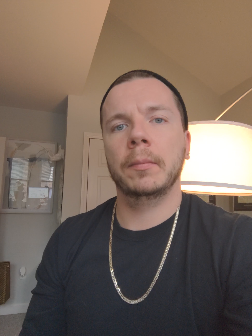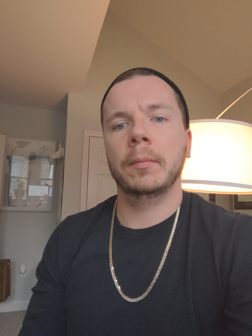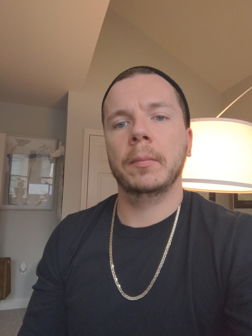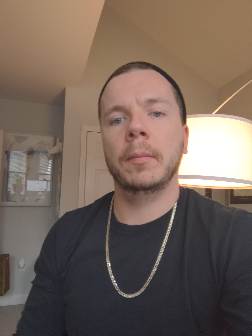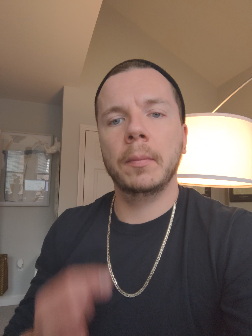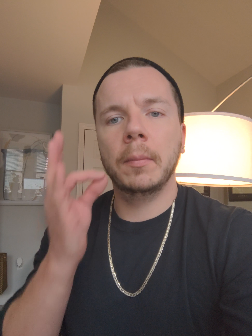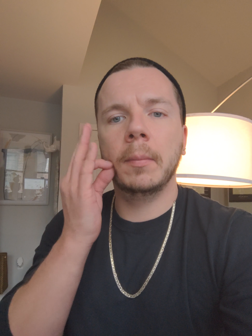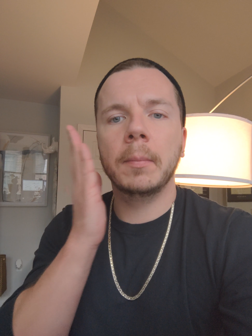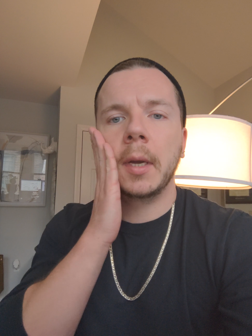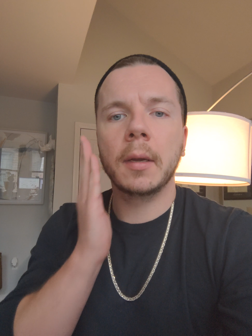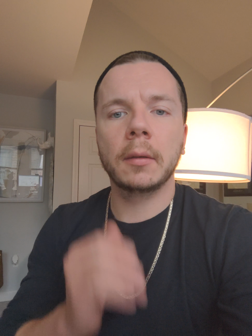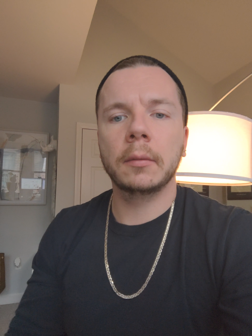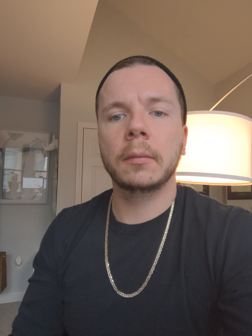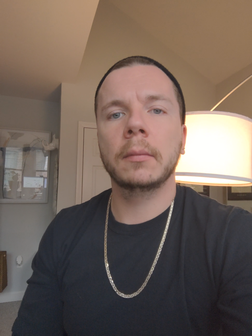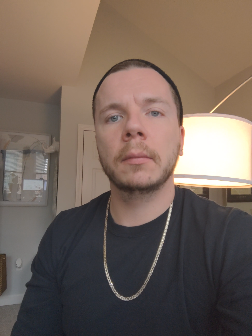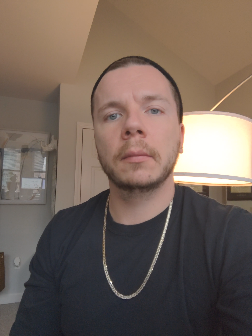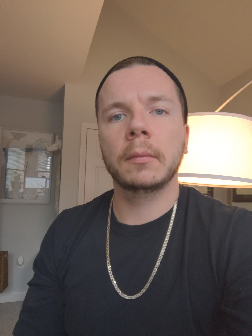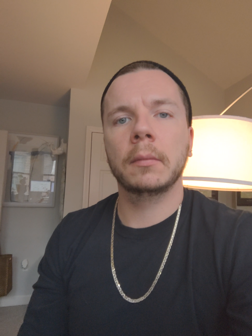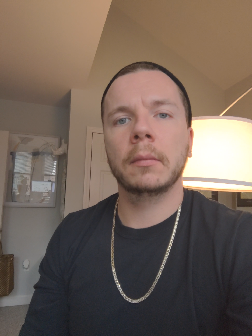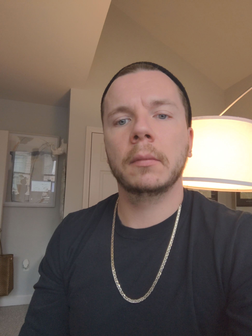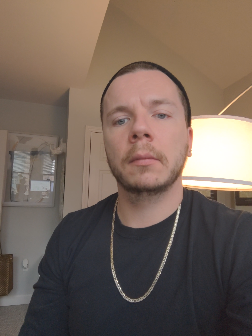bee